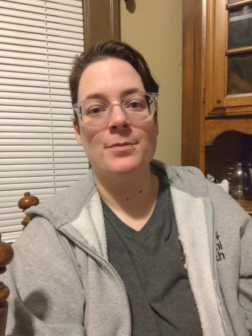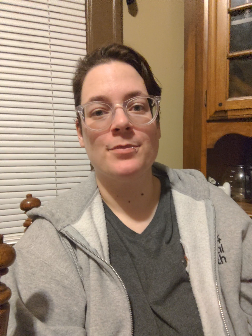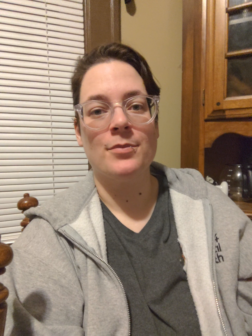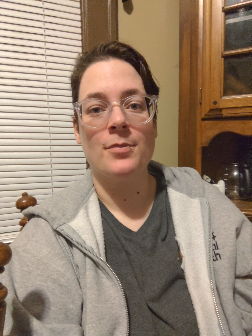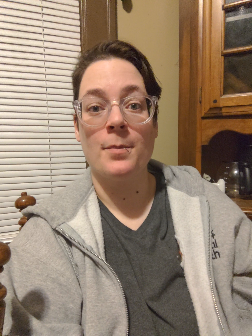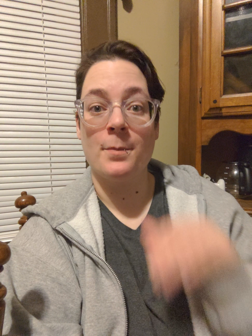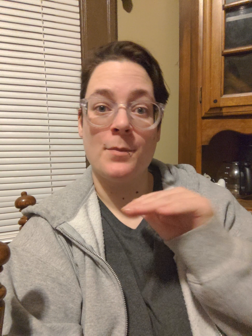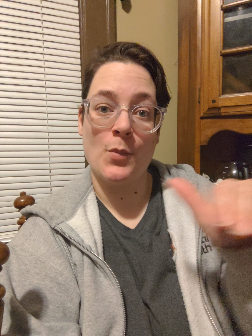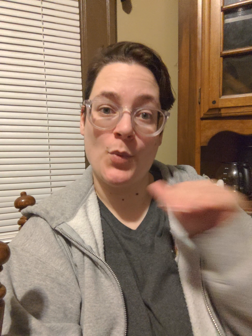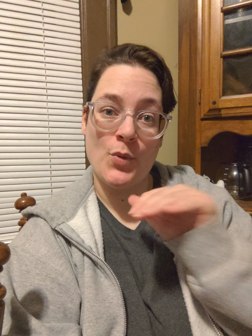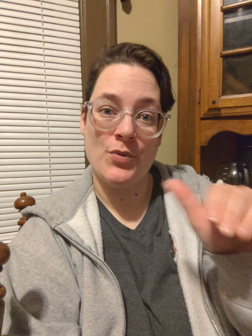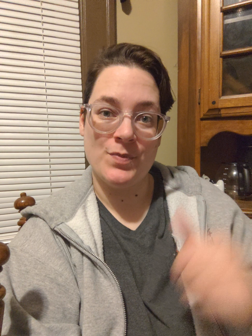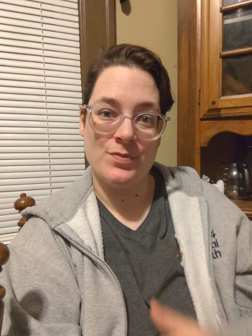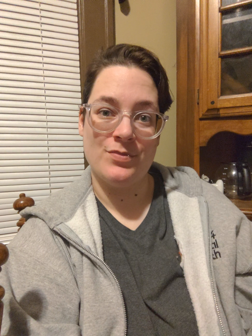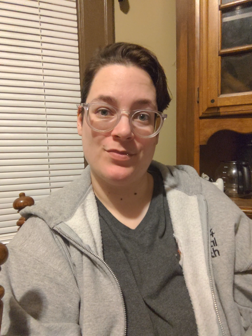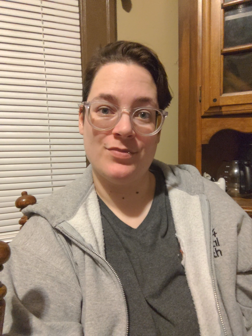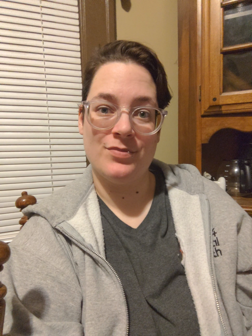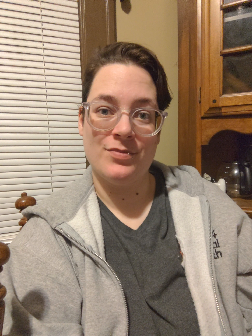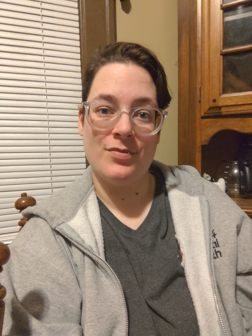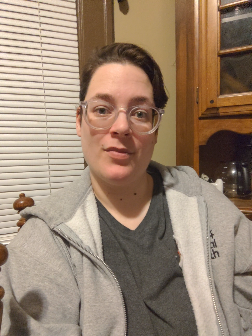pool